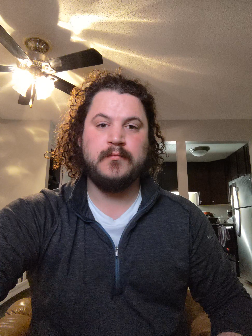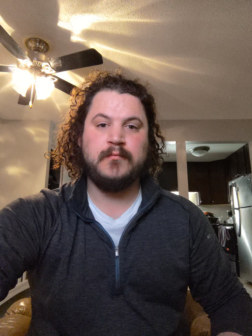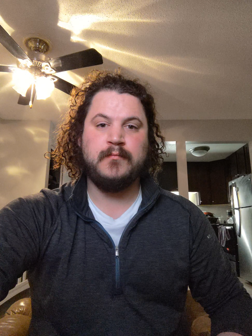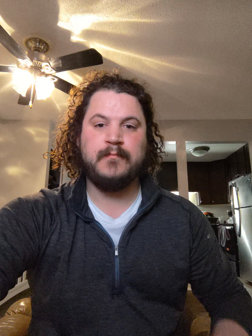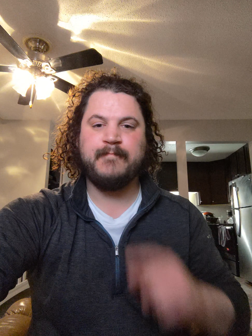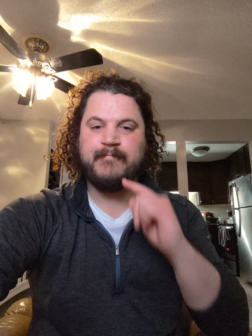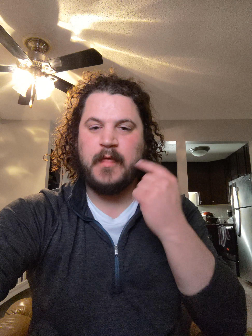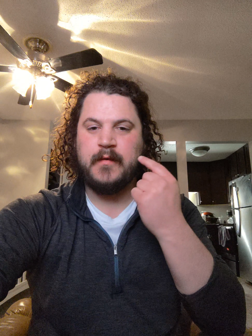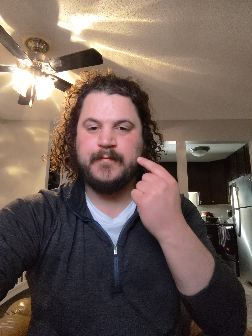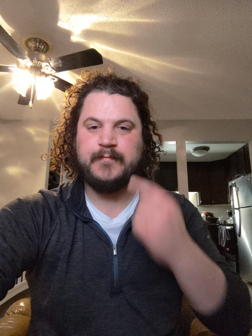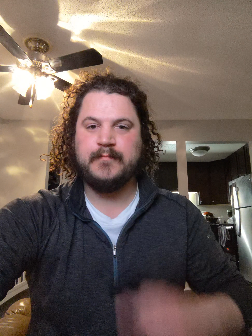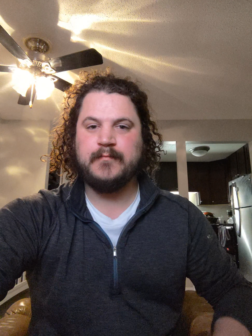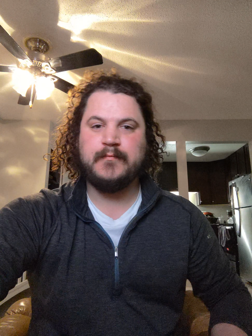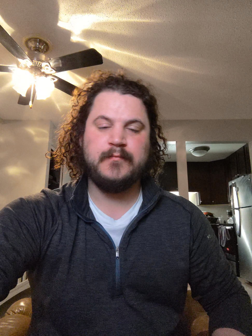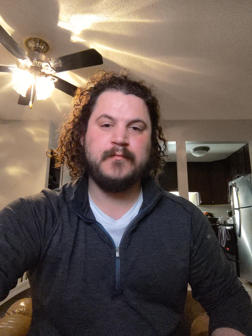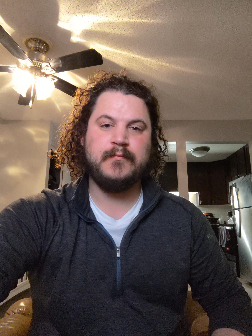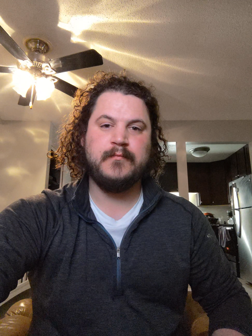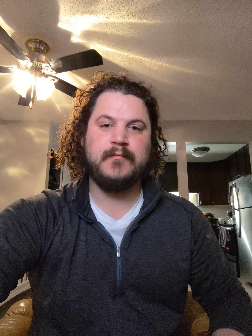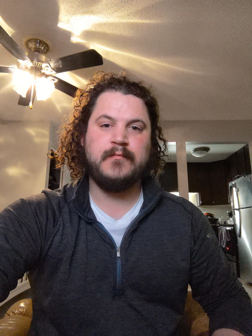smile